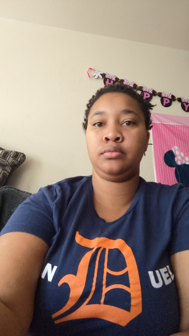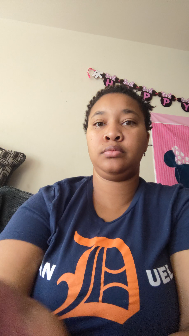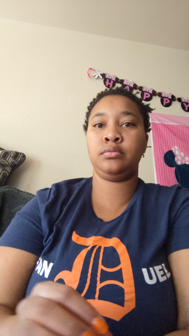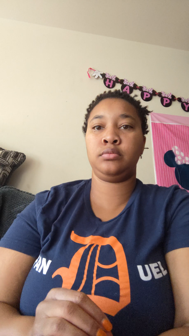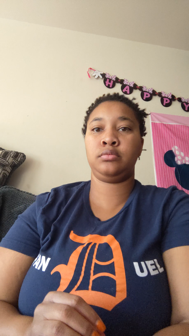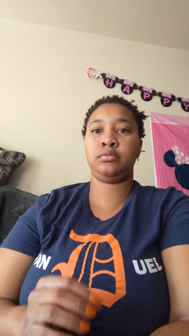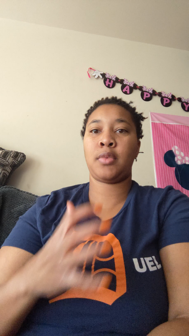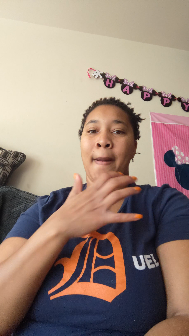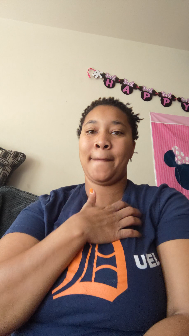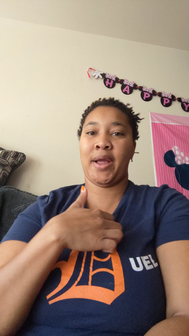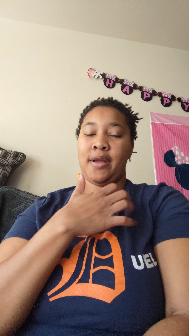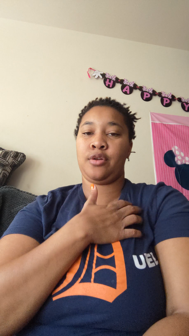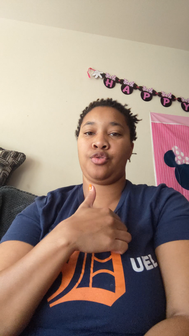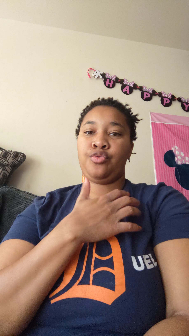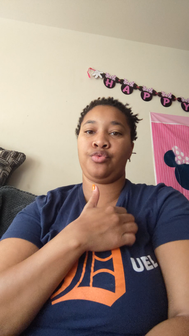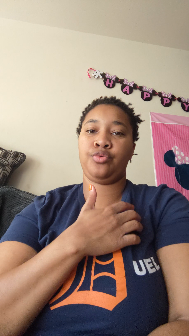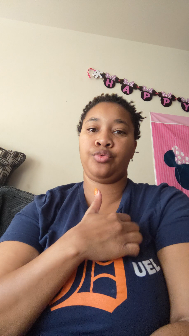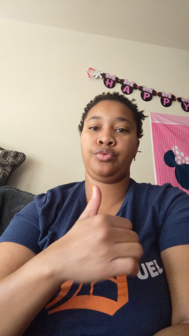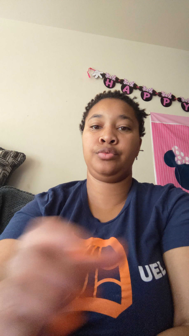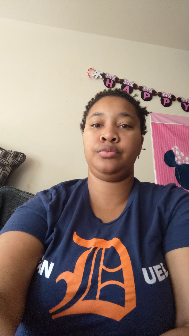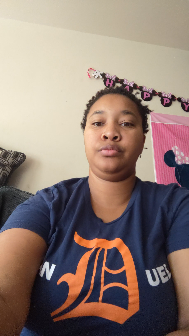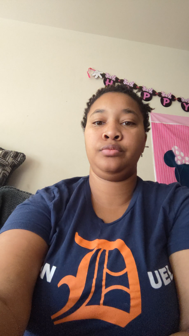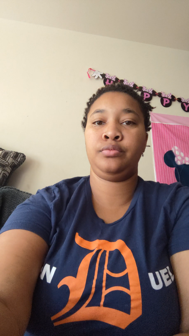bear